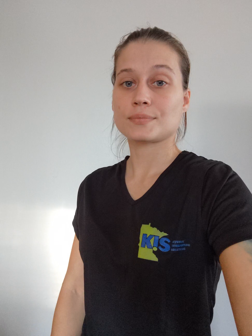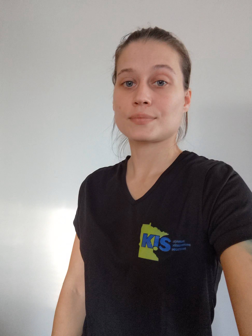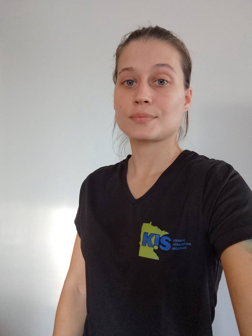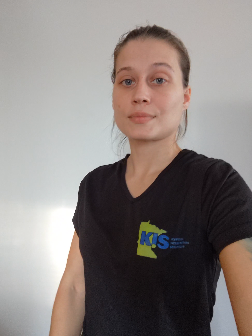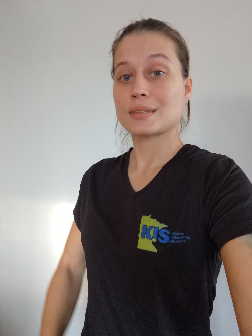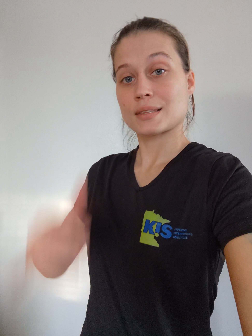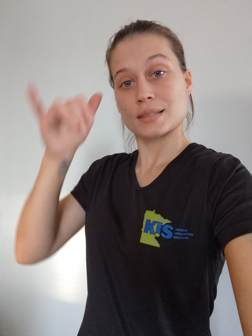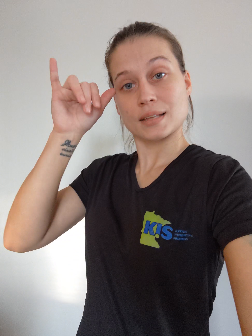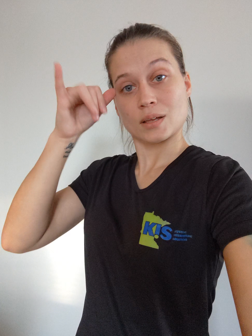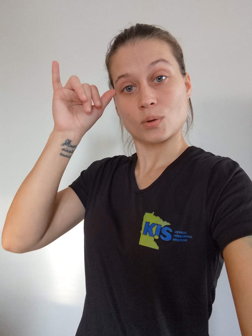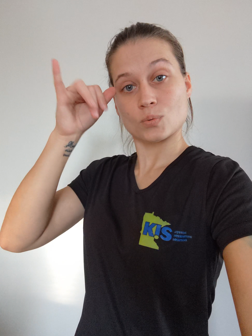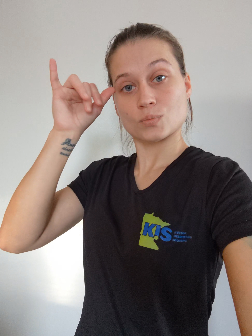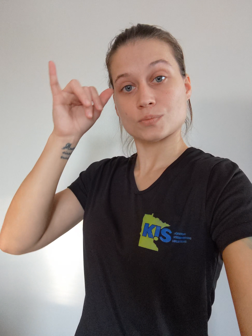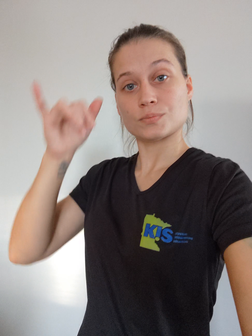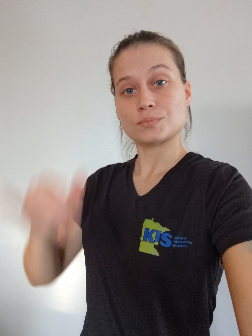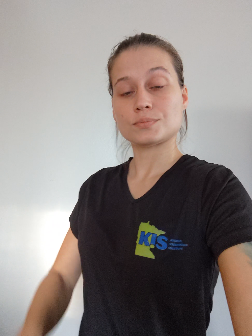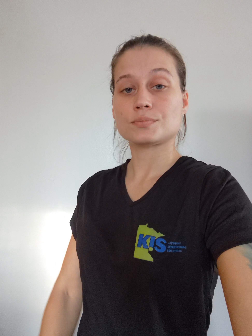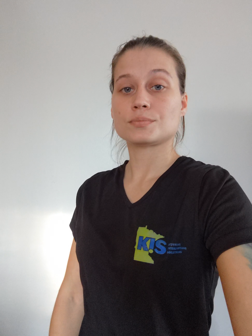cow